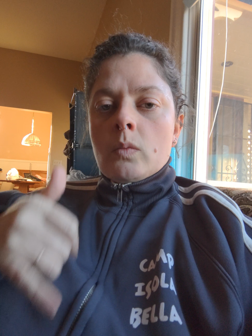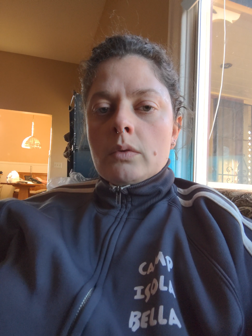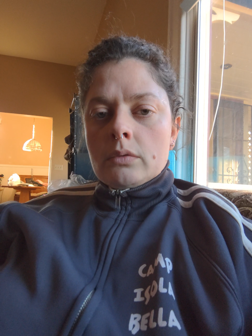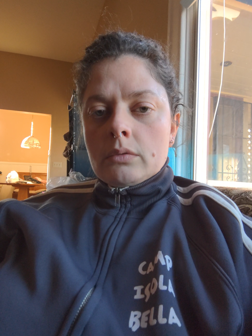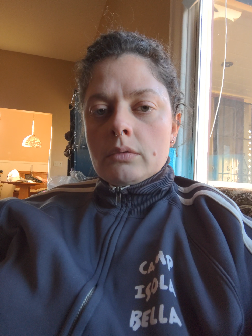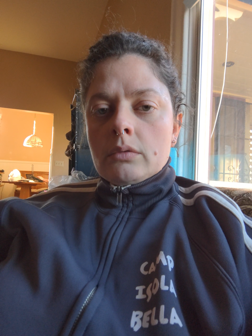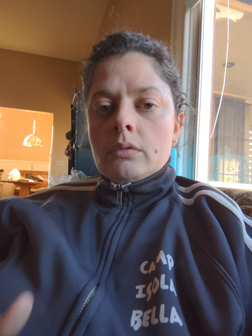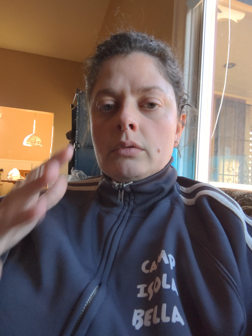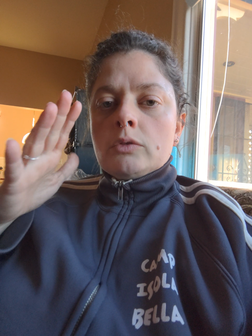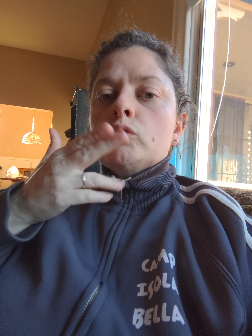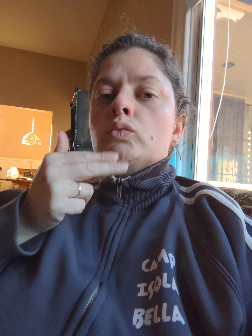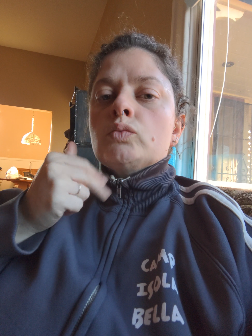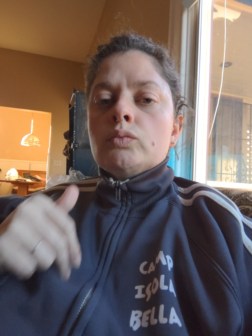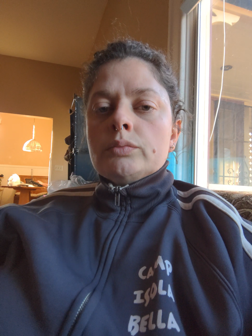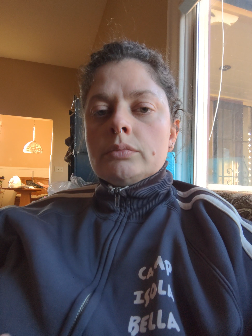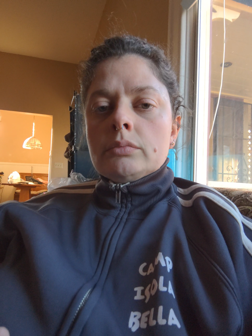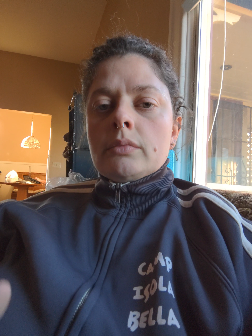cute